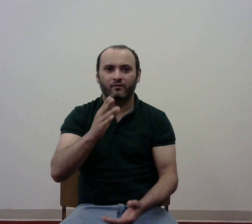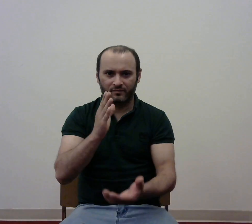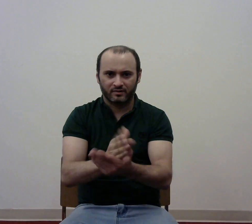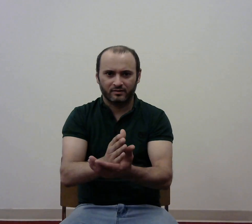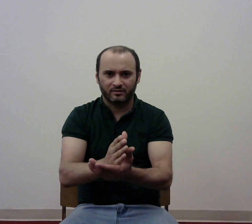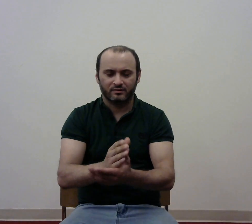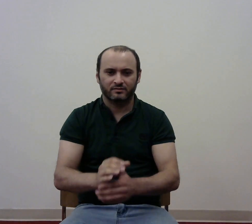var